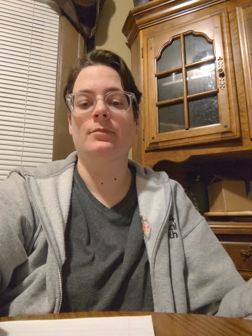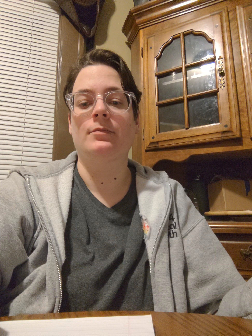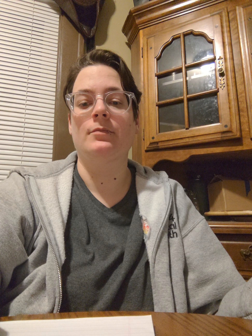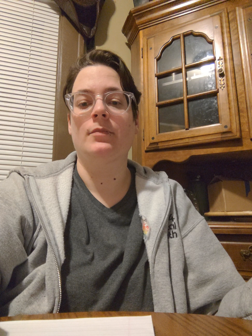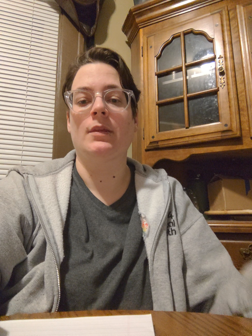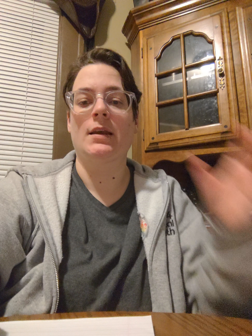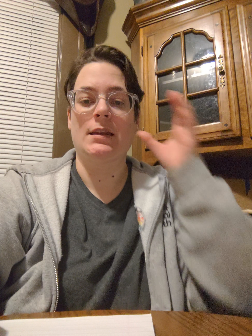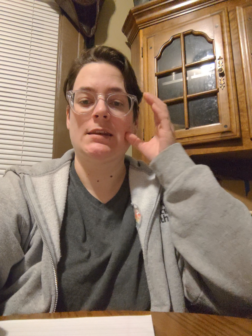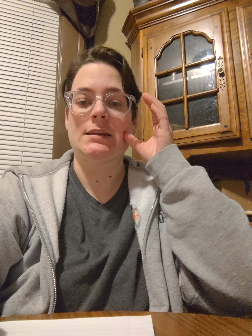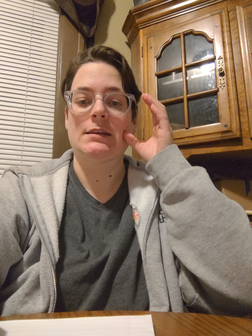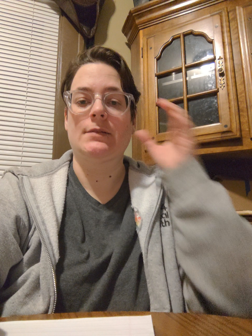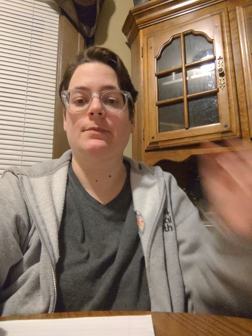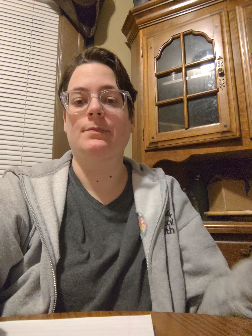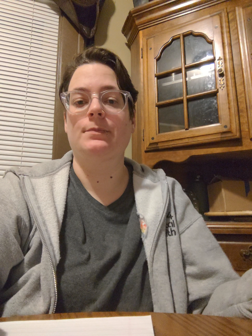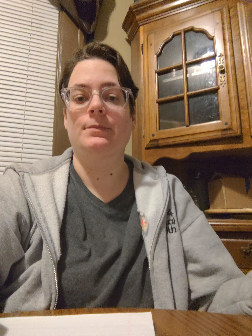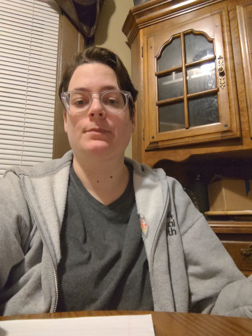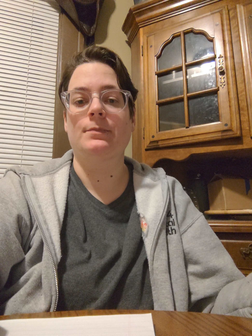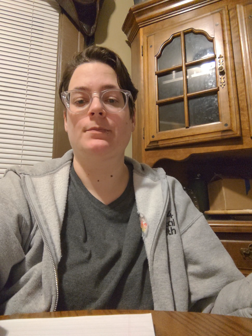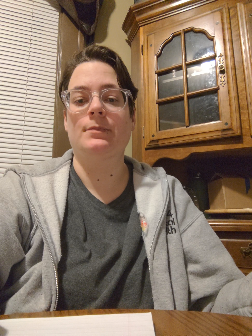listen